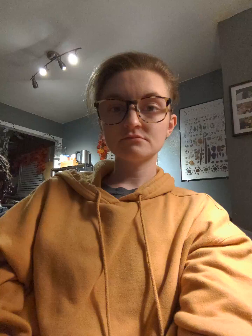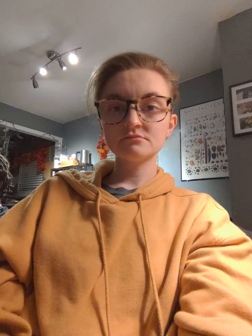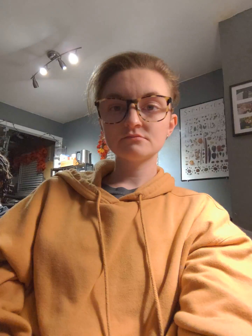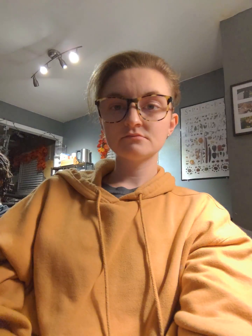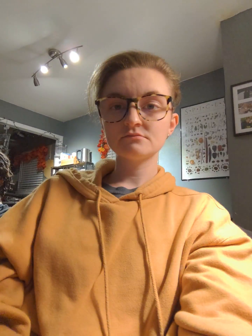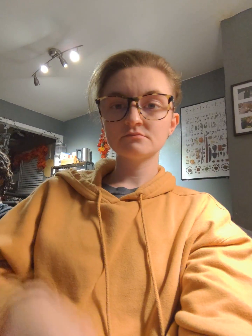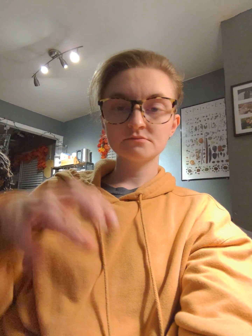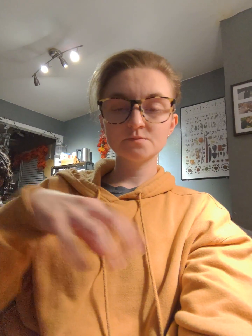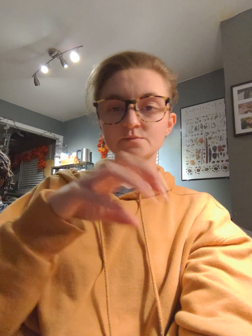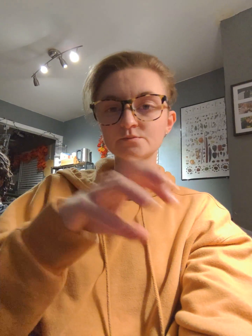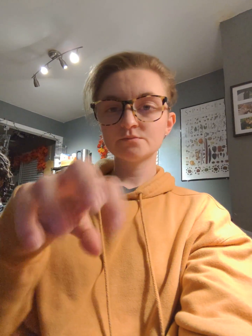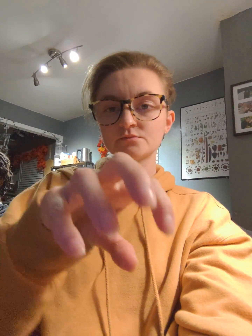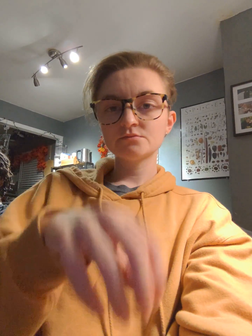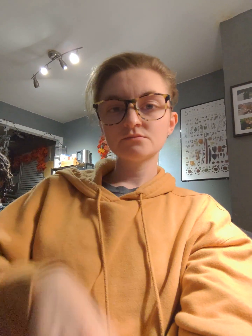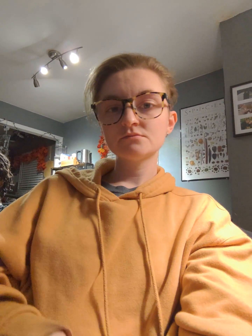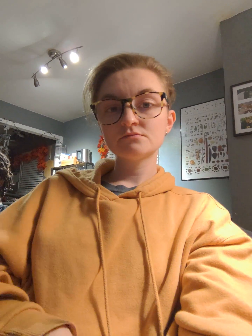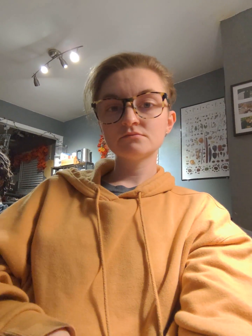block